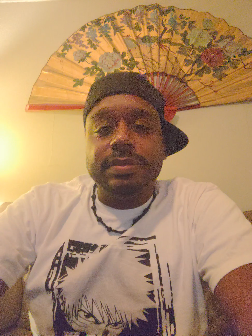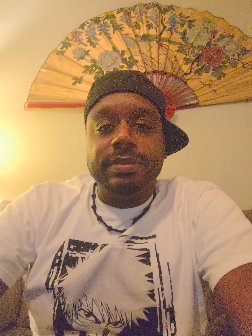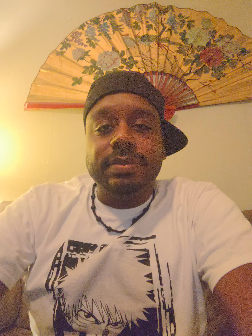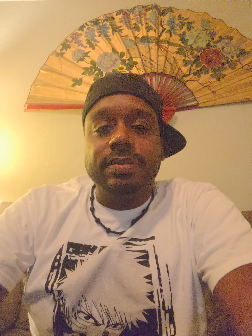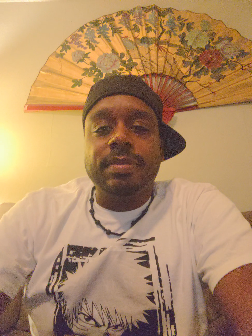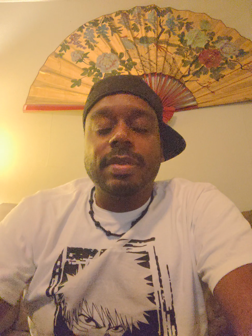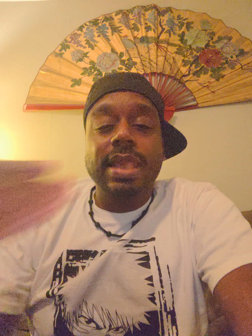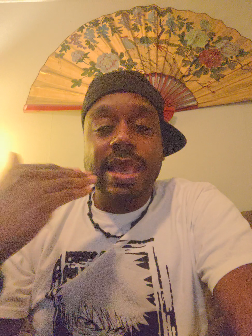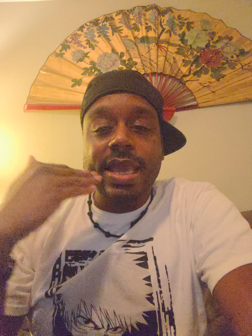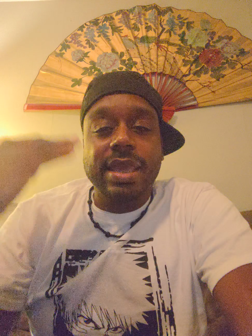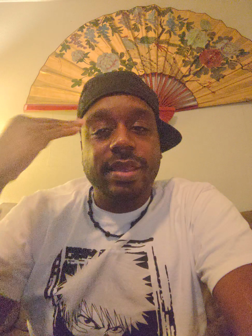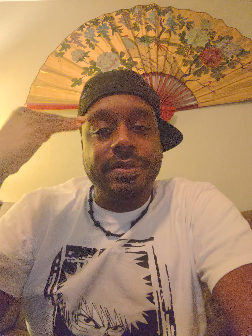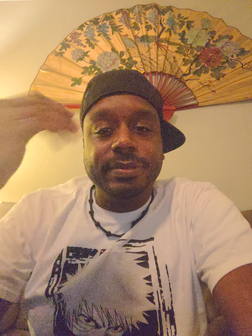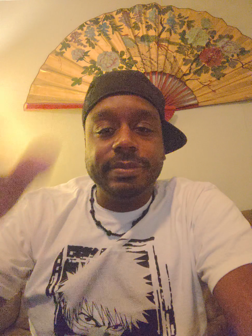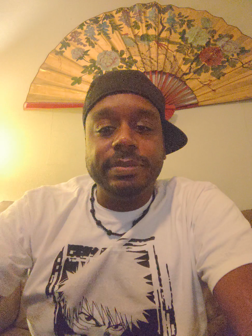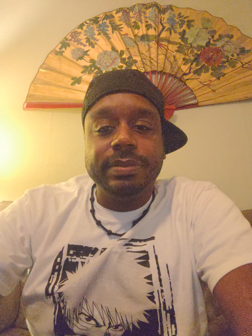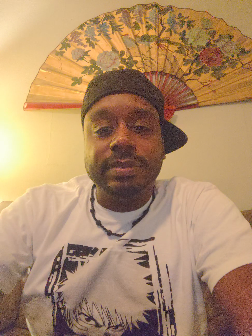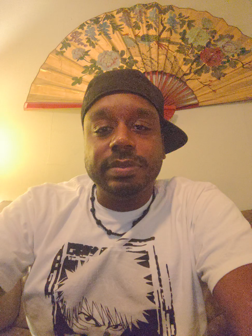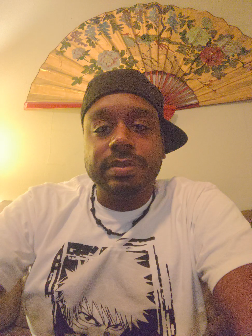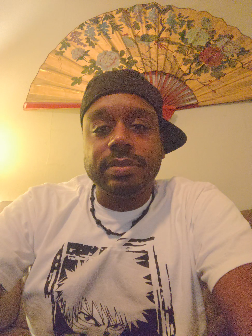head